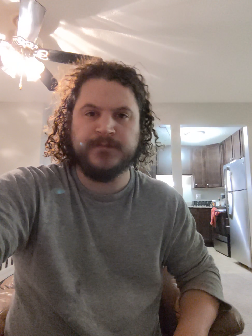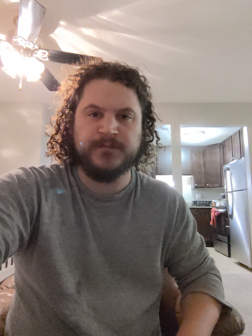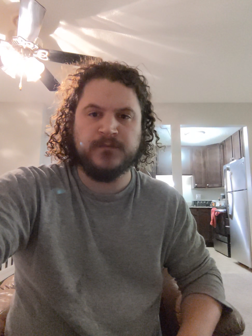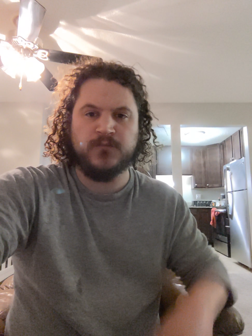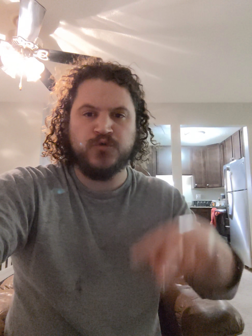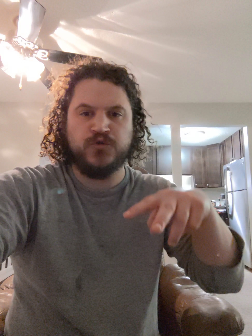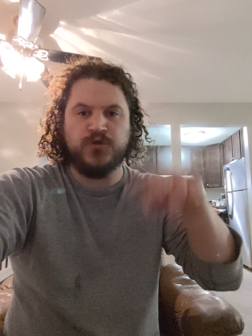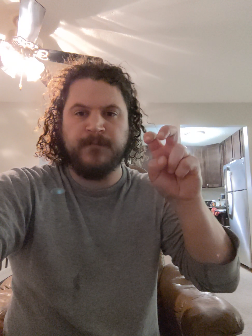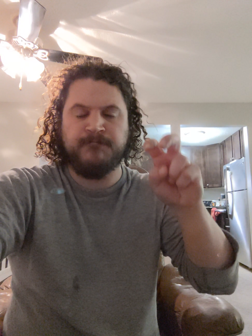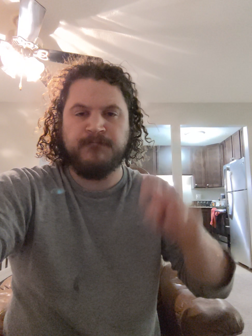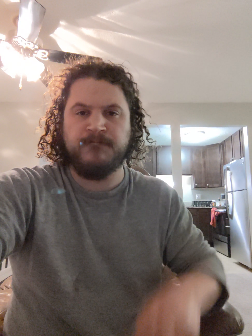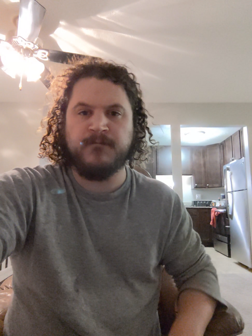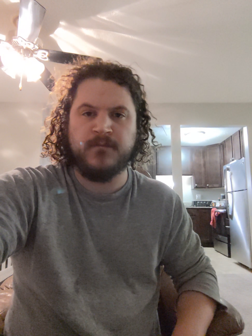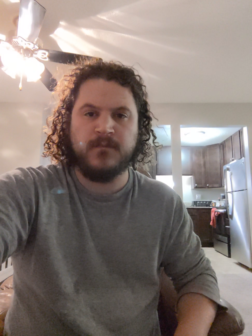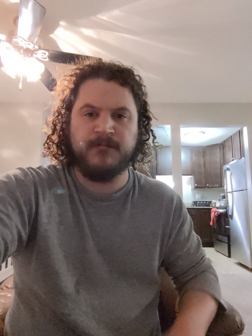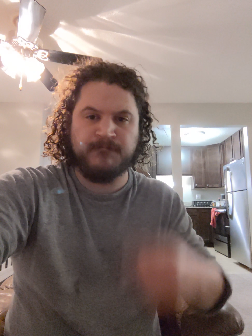jump